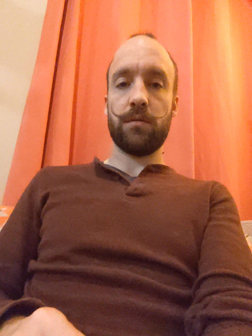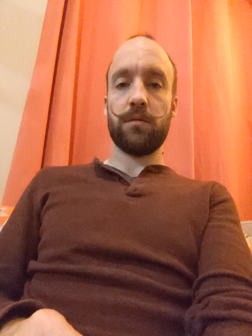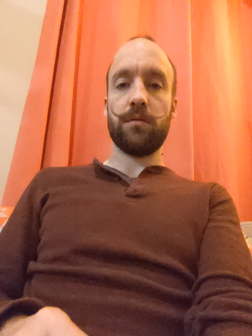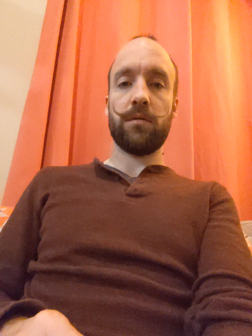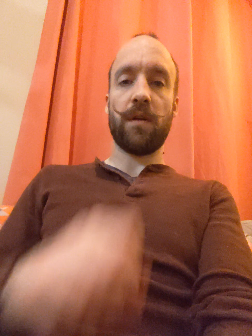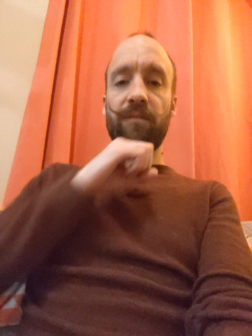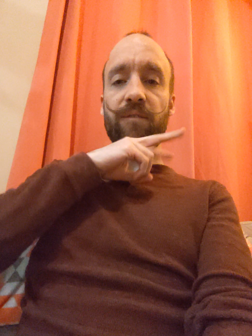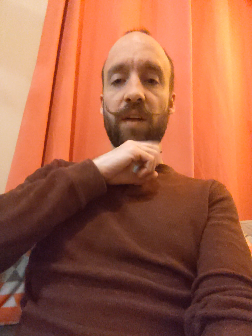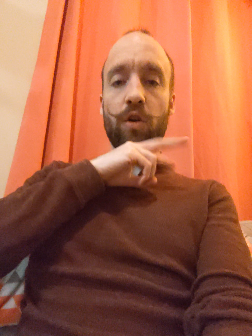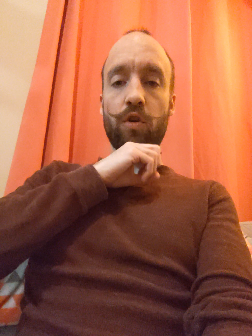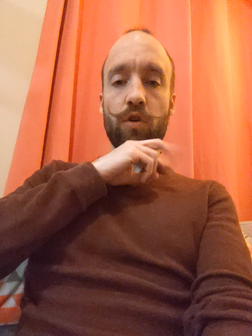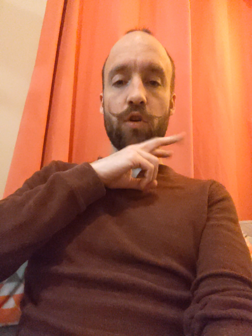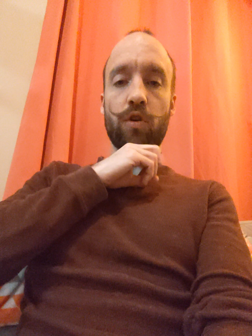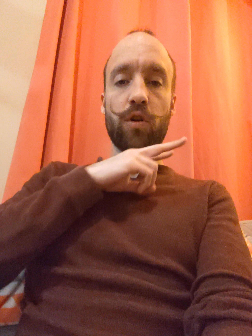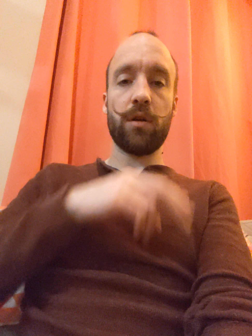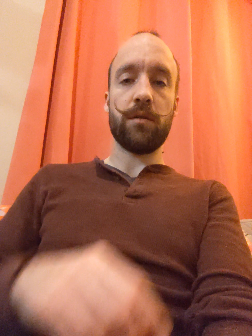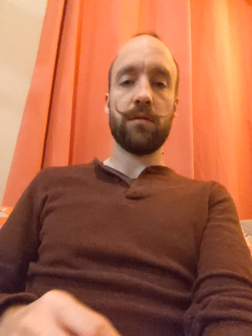frog